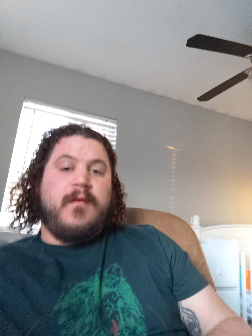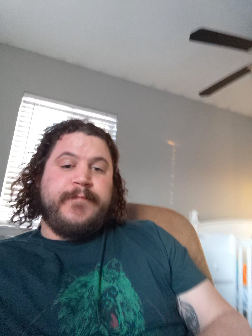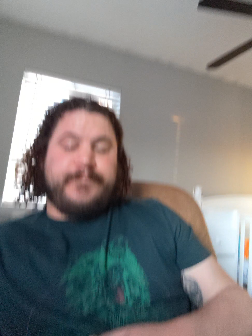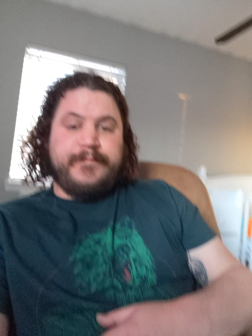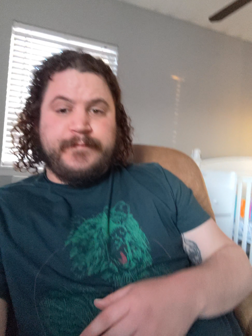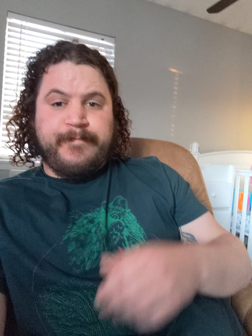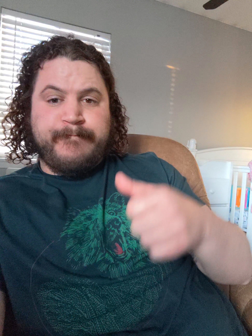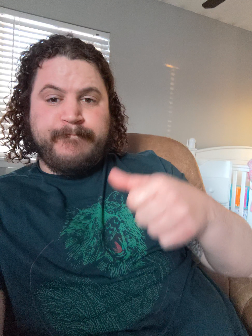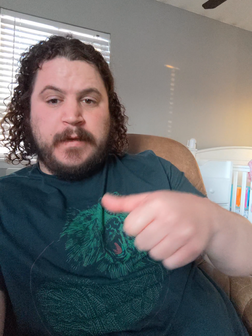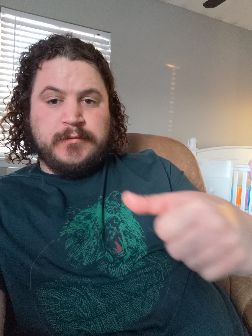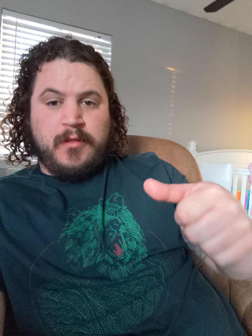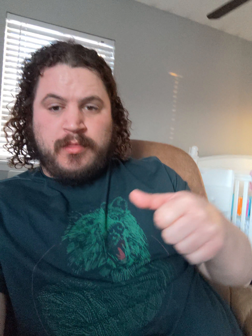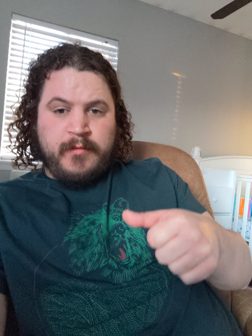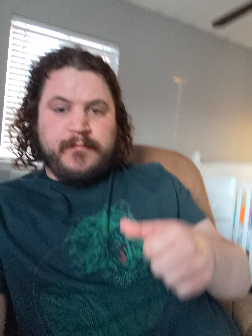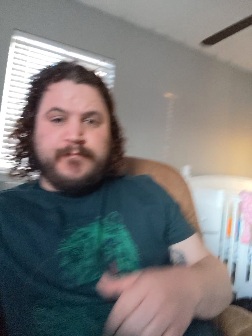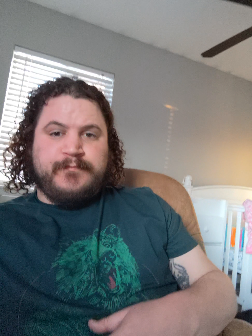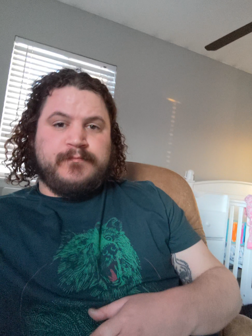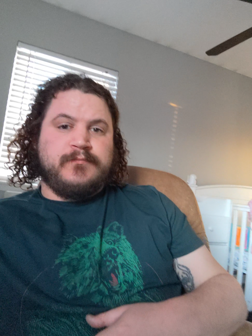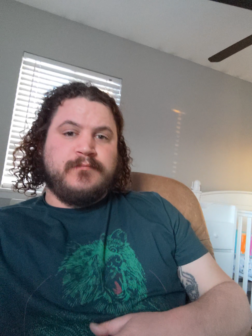puzzle